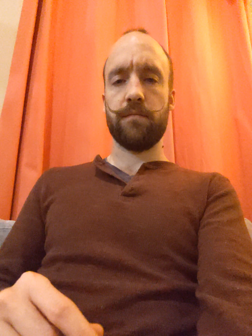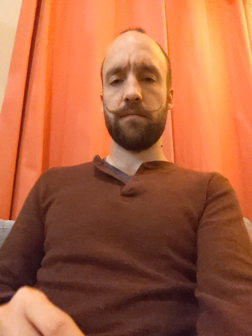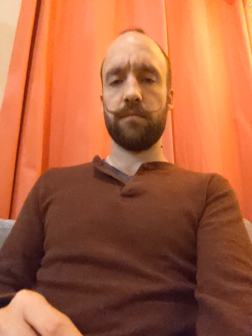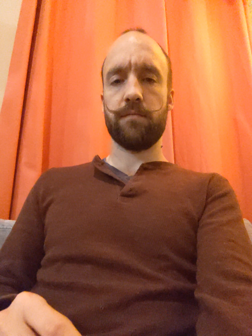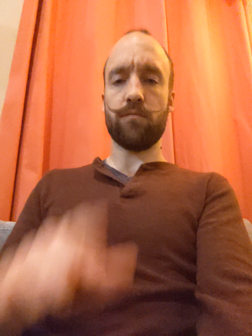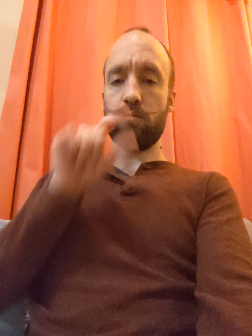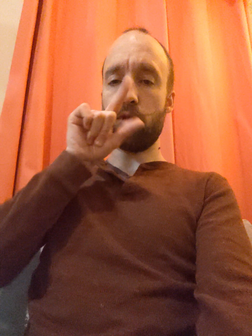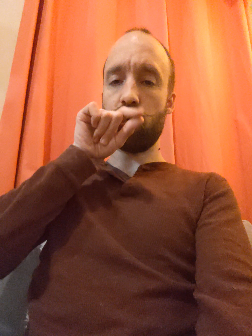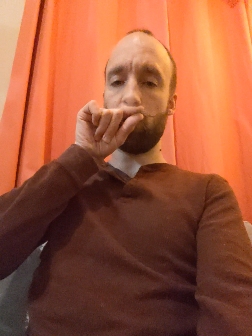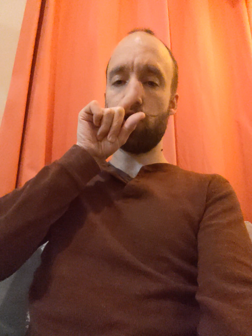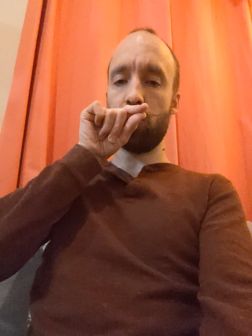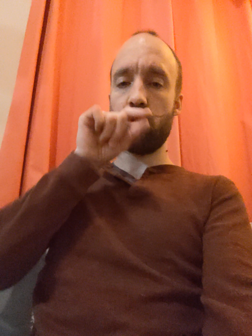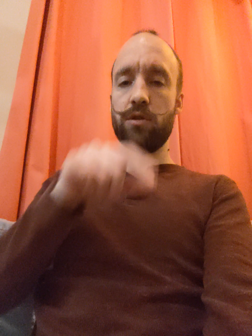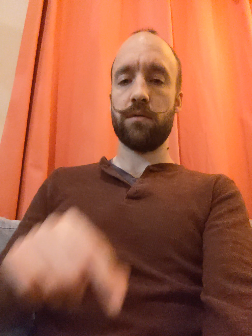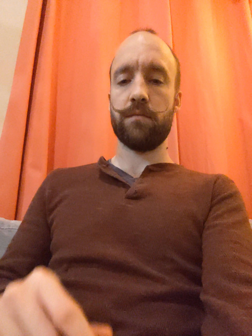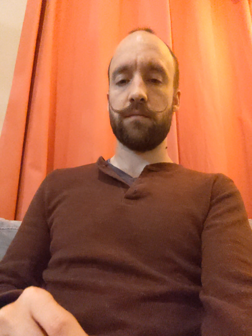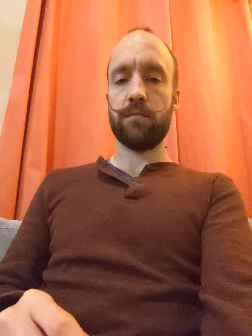bird